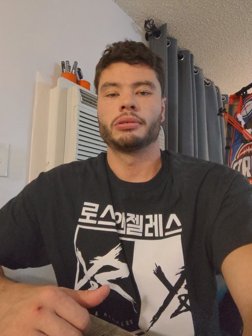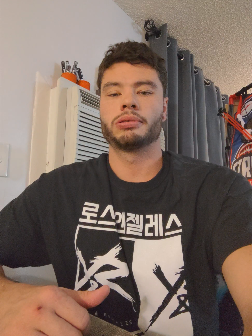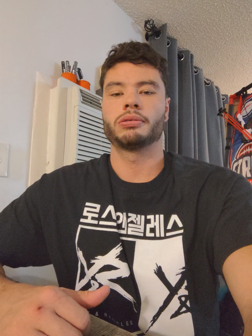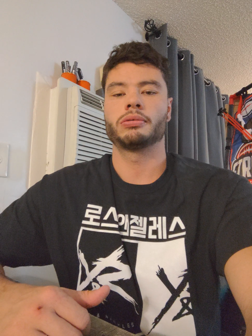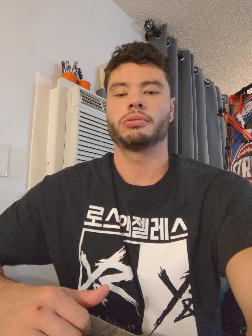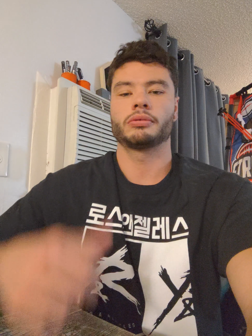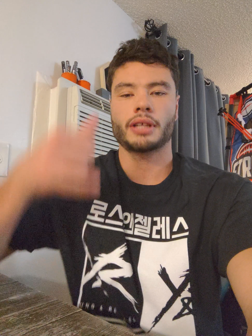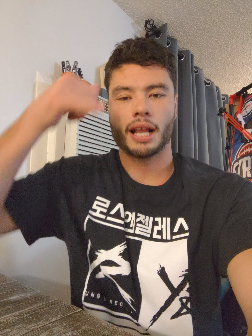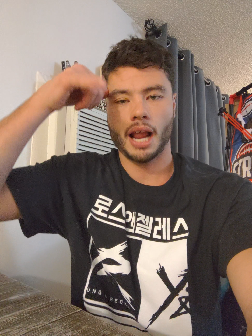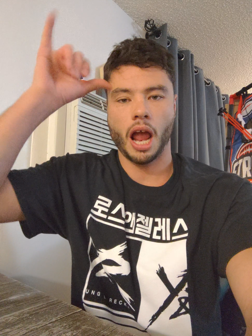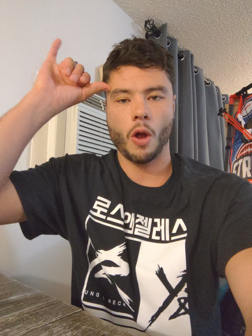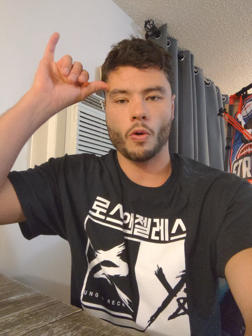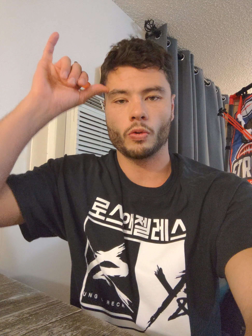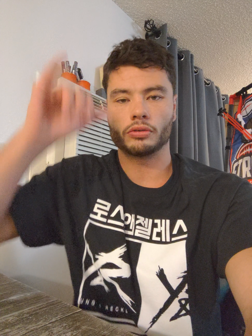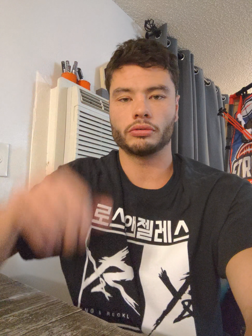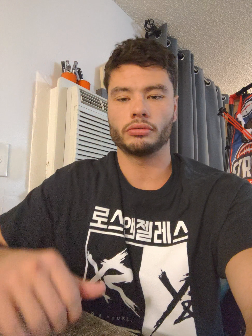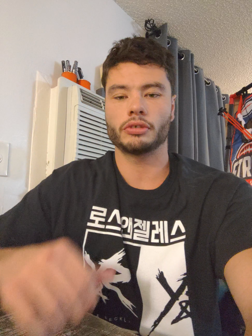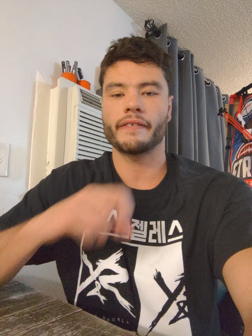cow